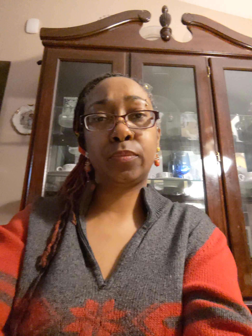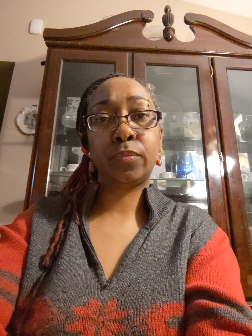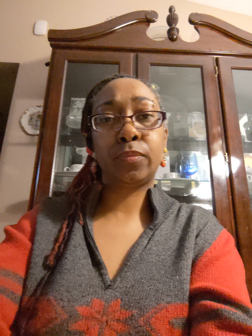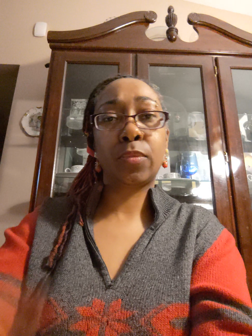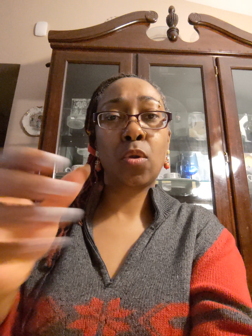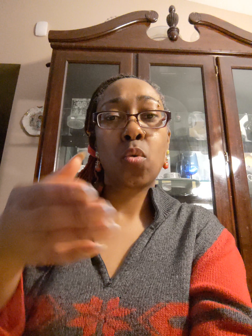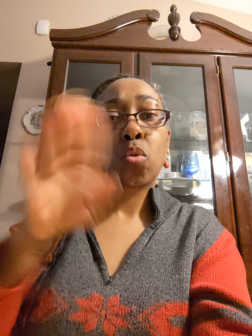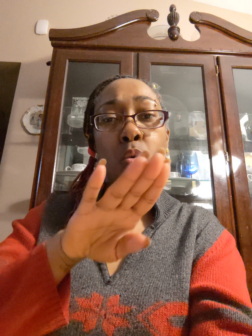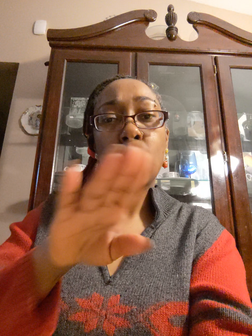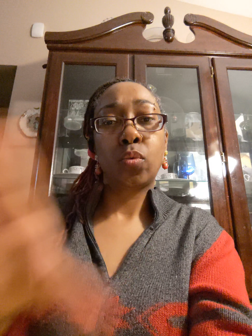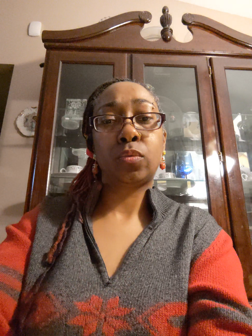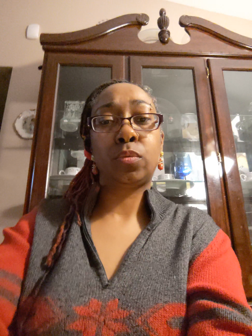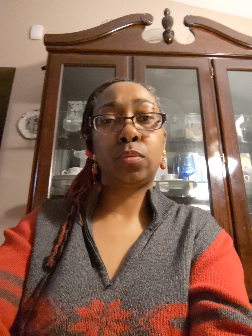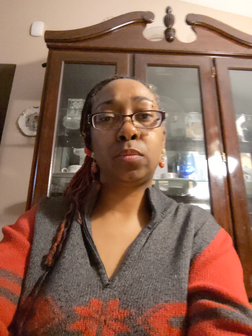close